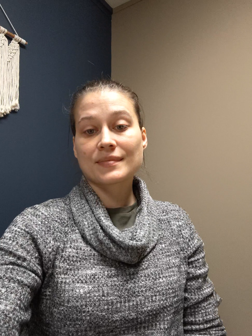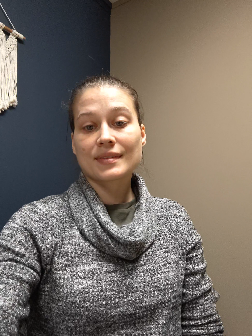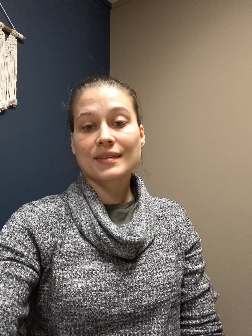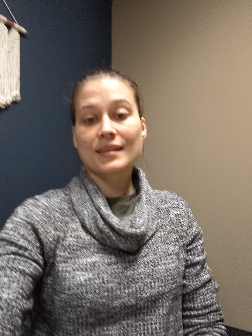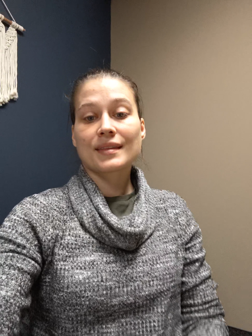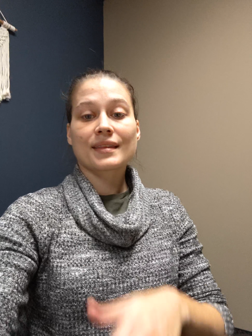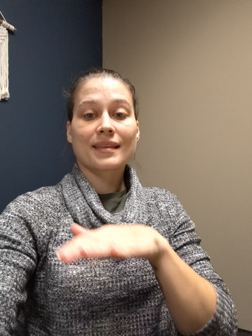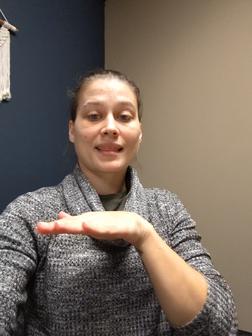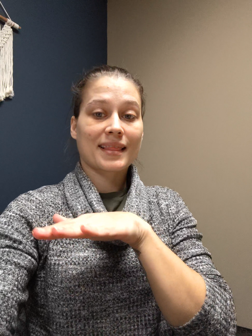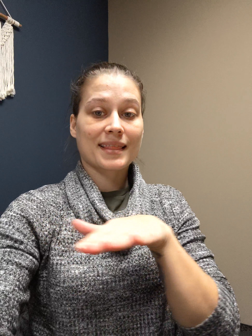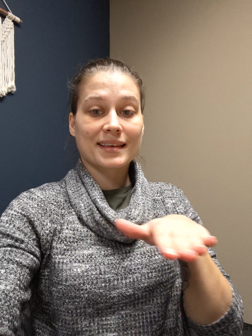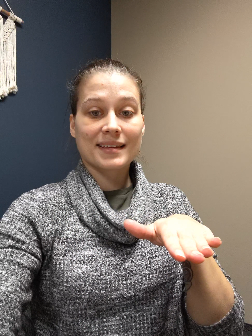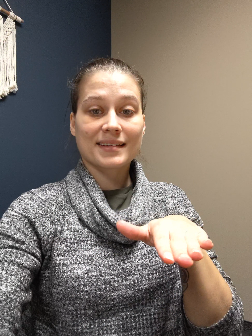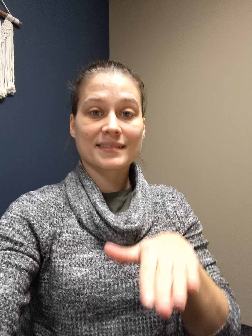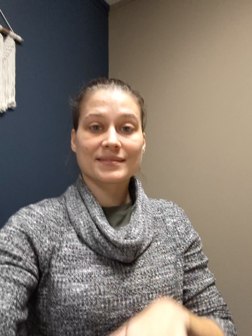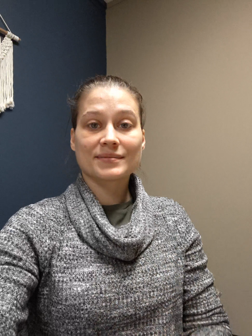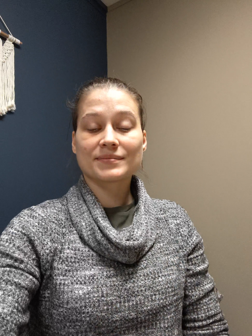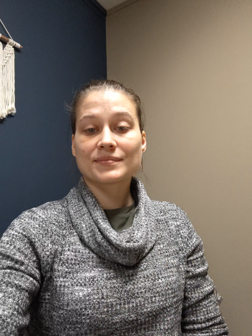clean